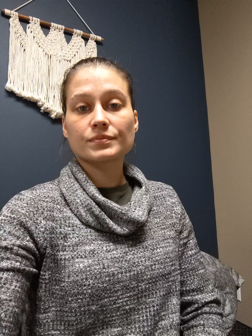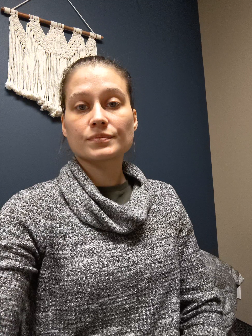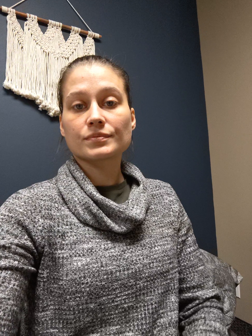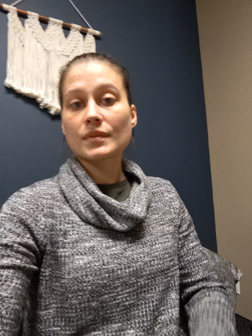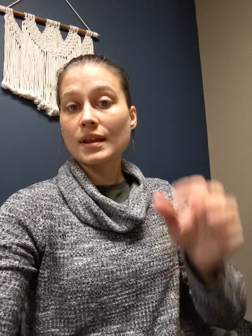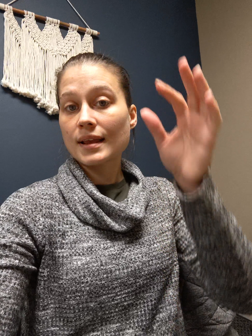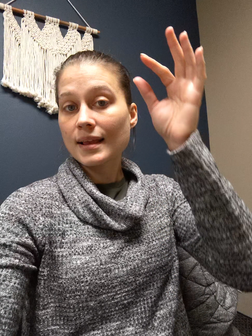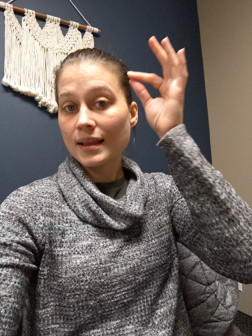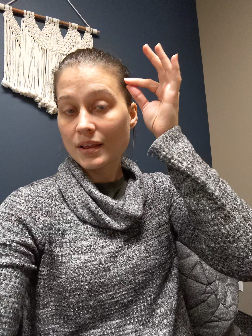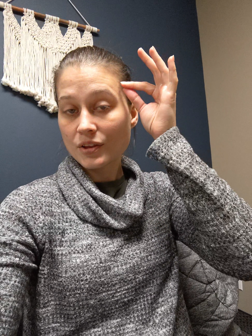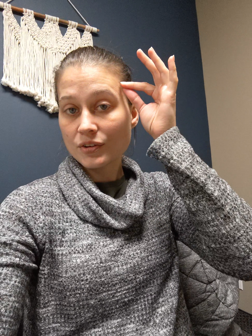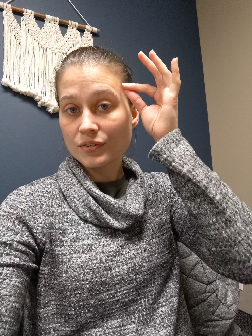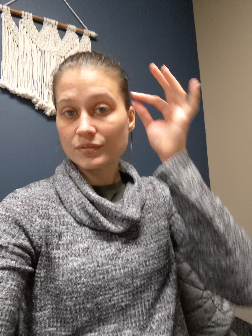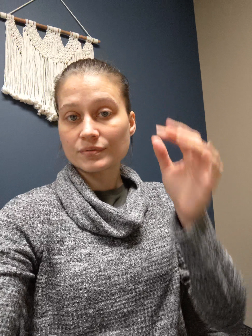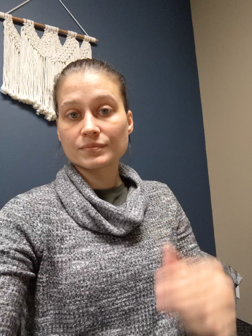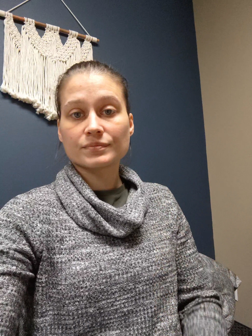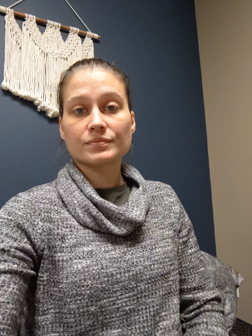hair